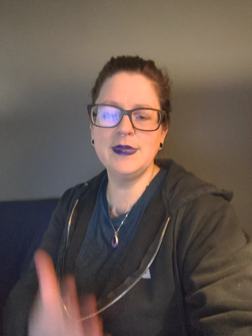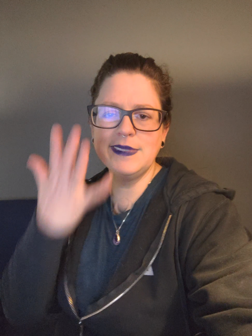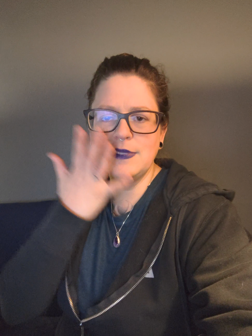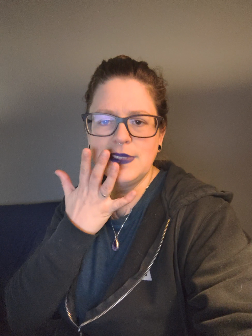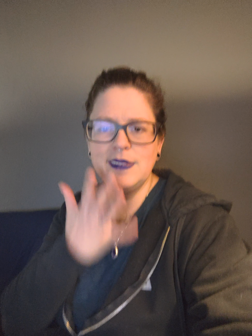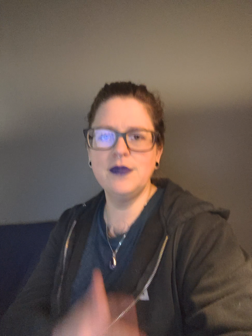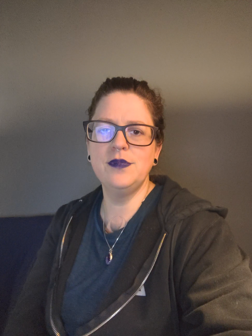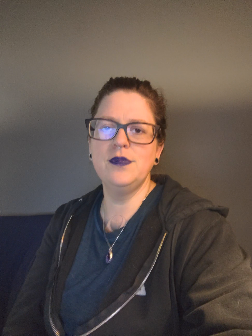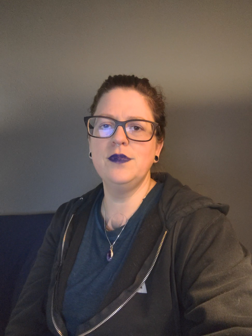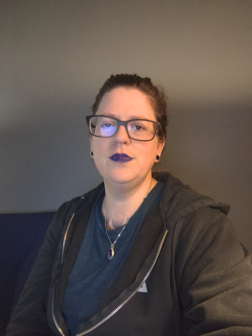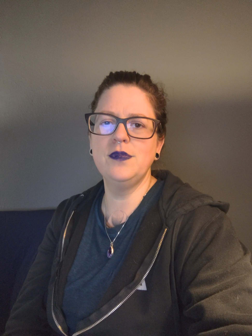sad